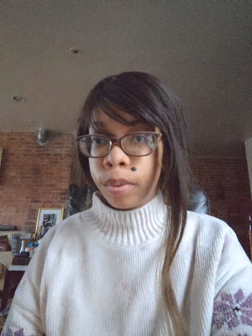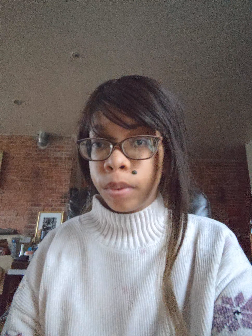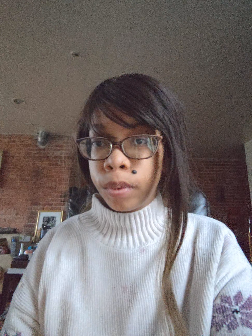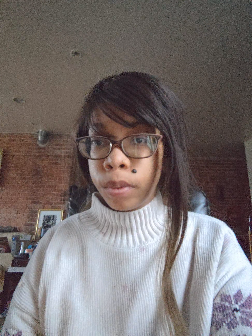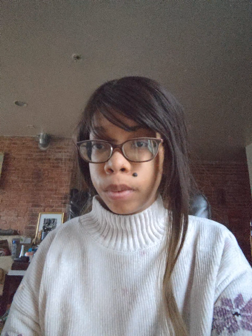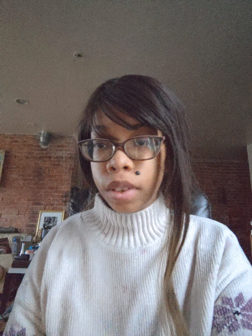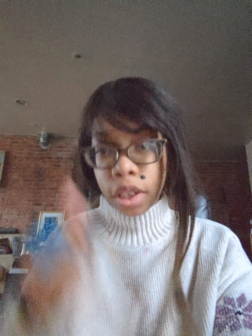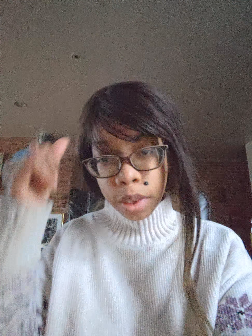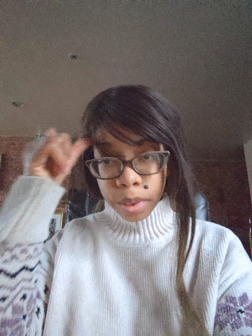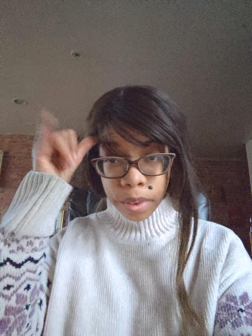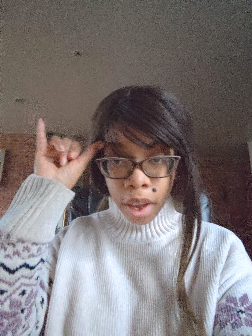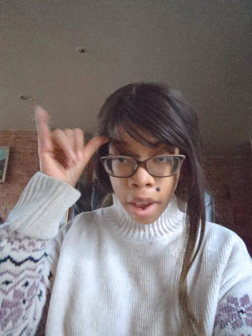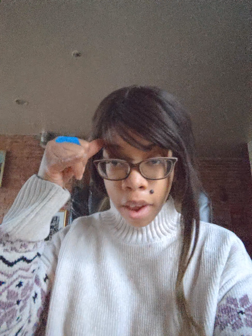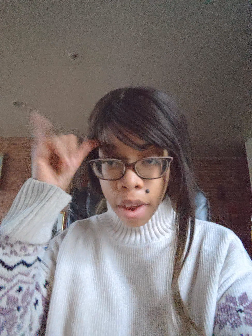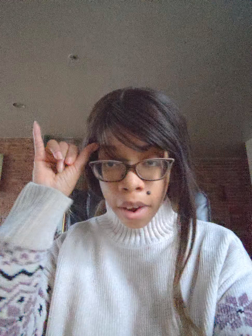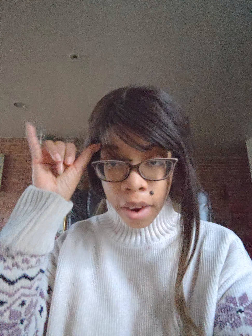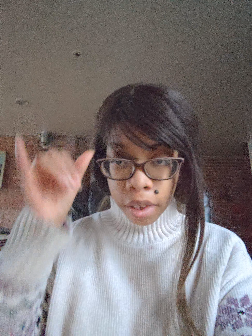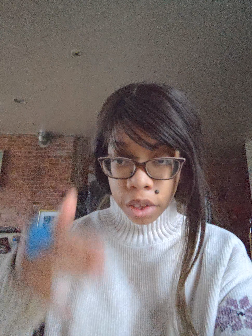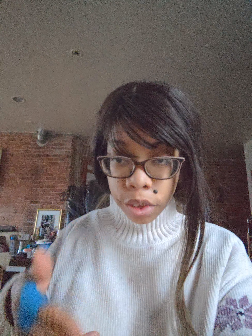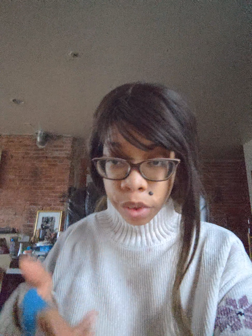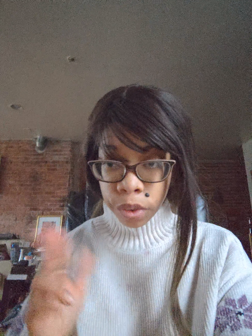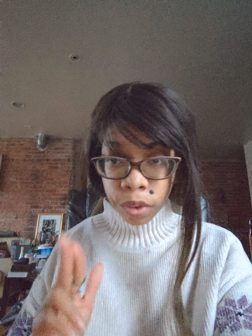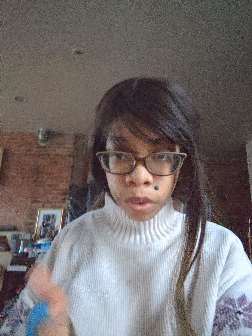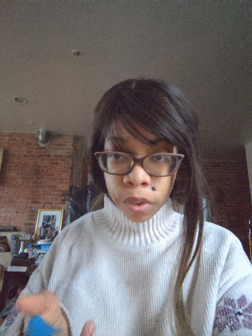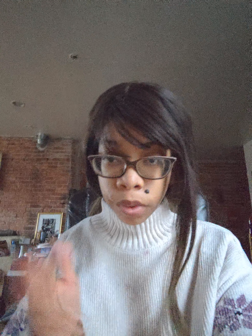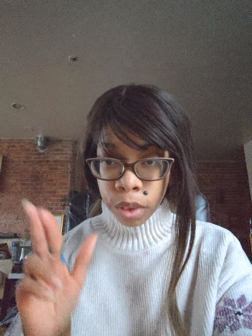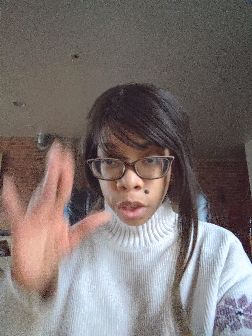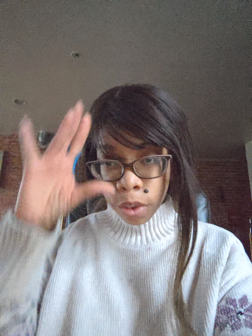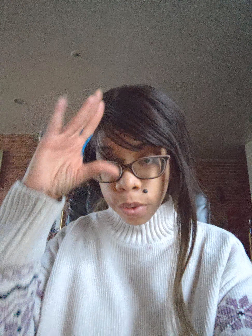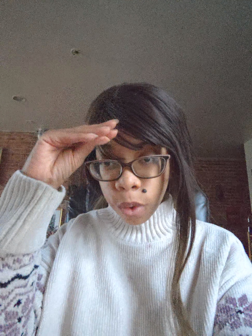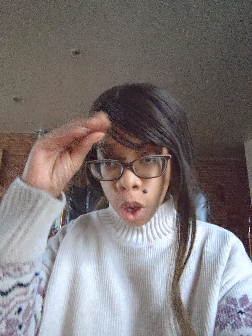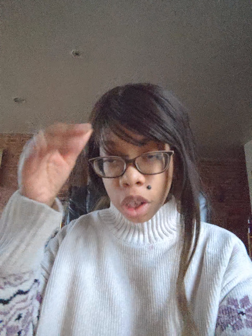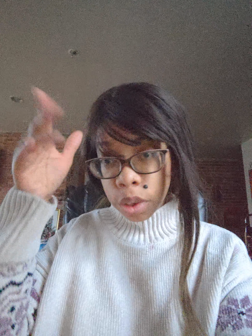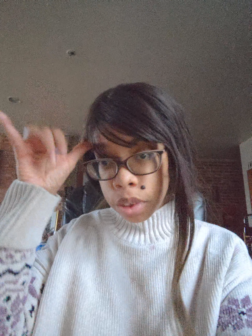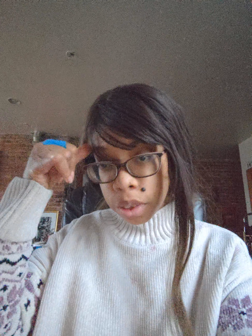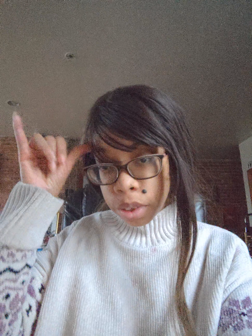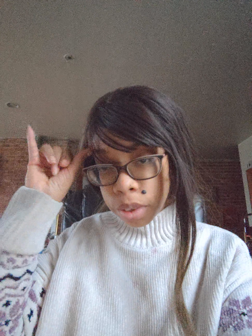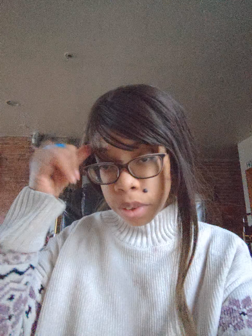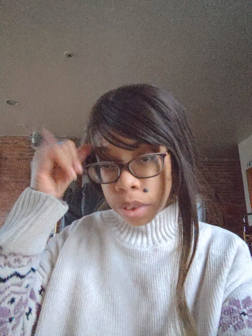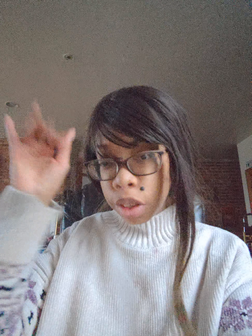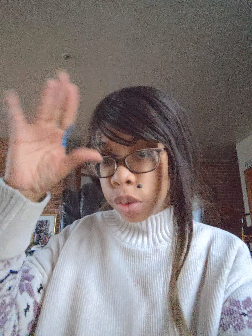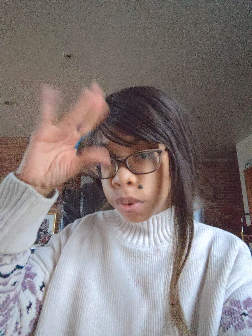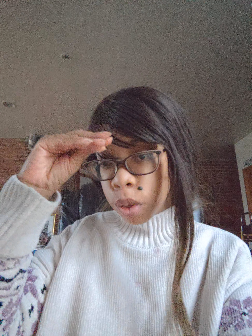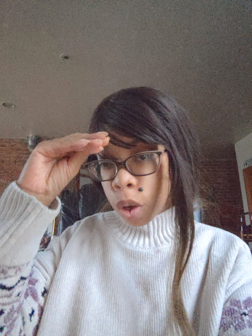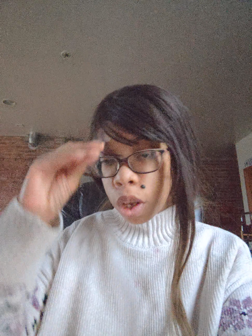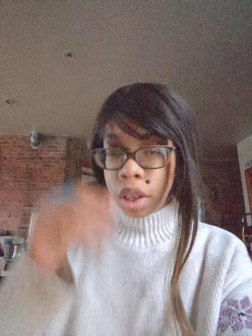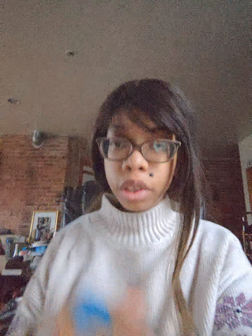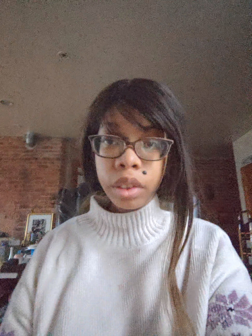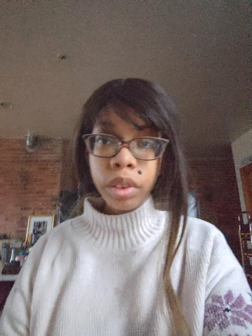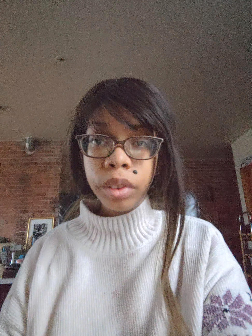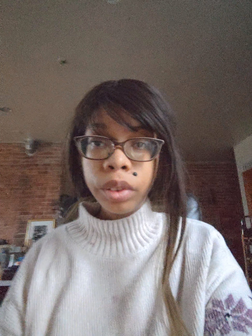cowboy